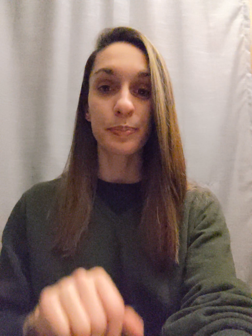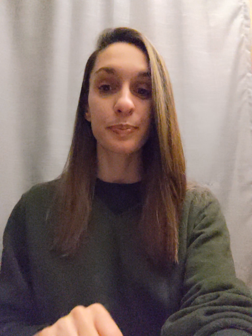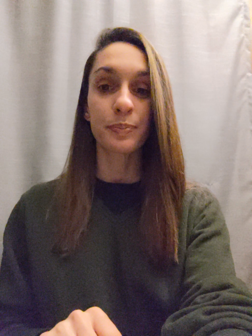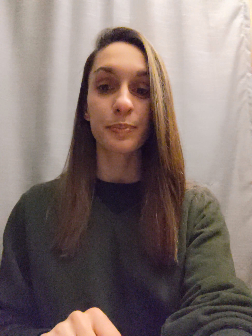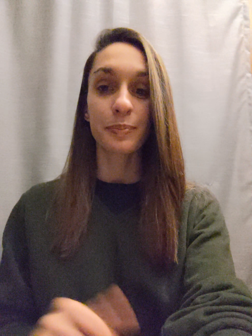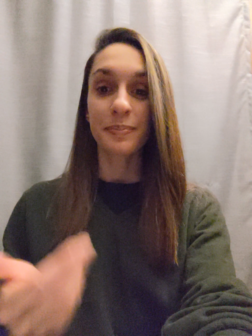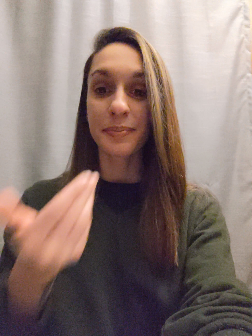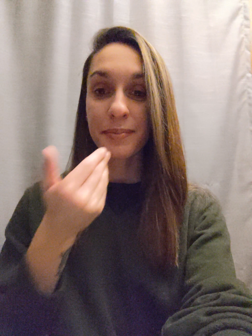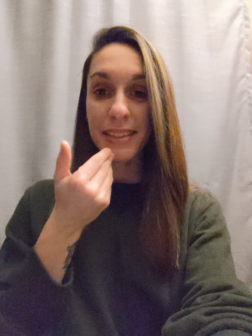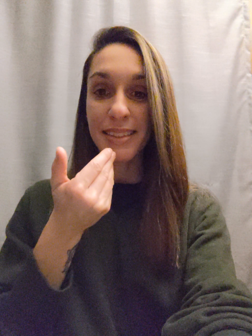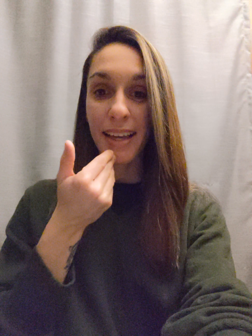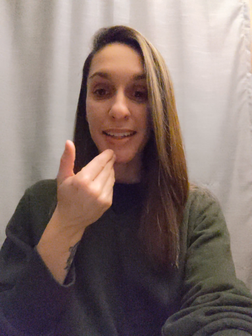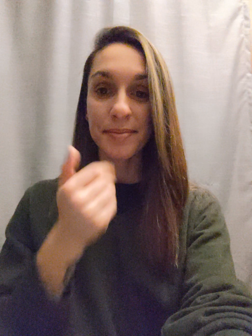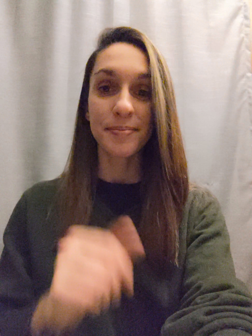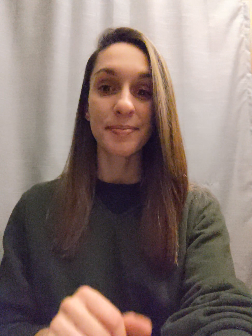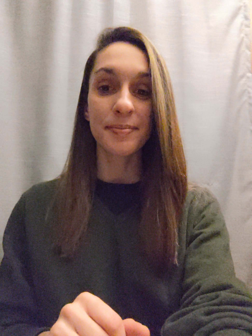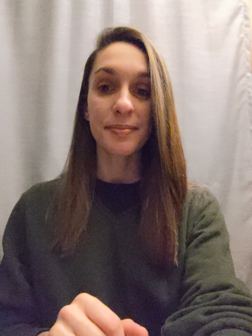pizza